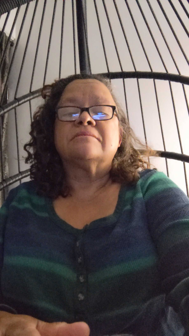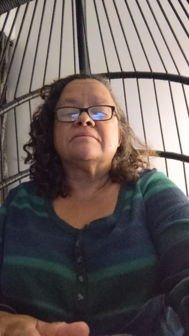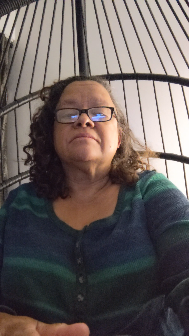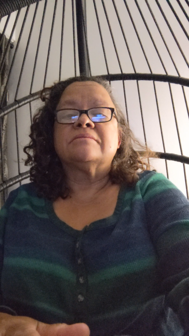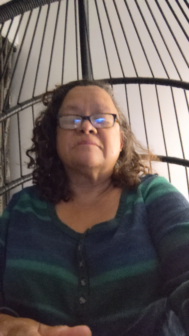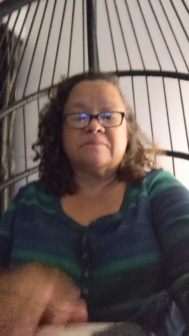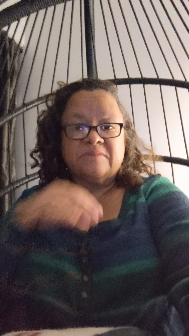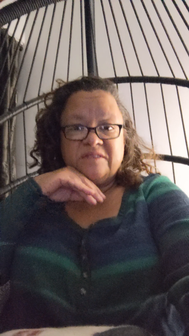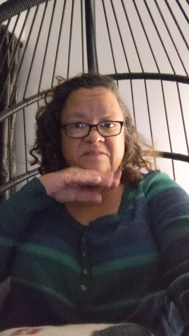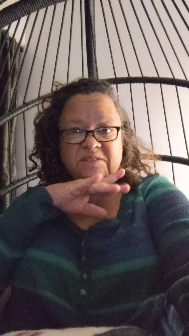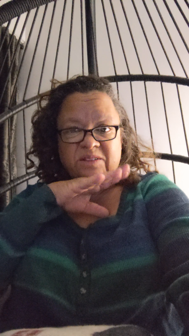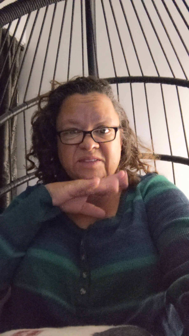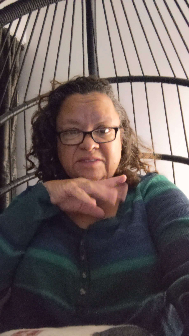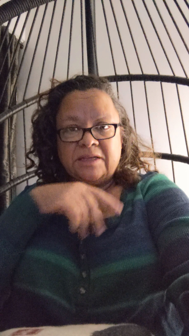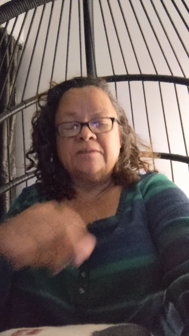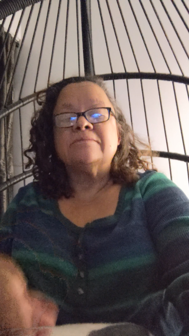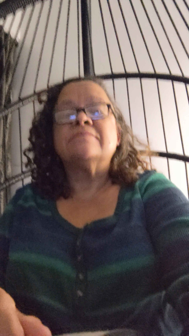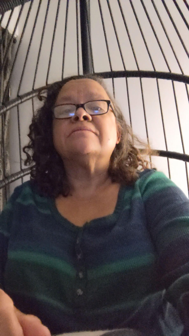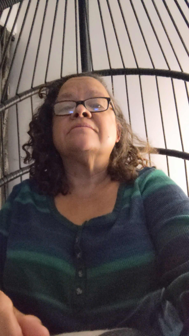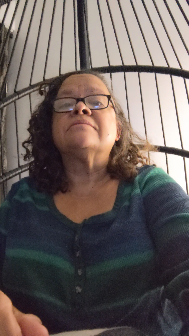naughty